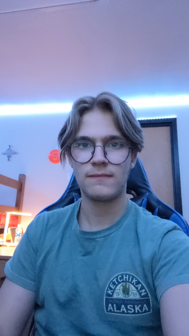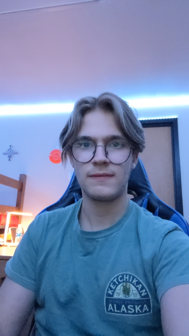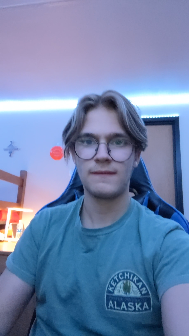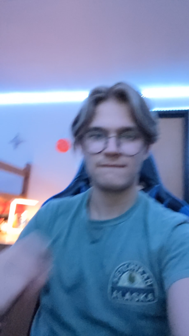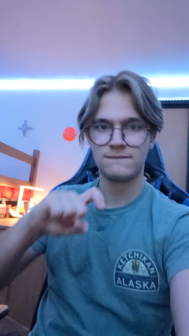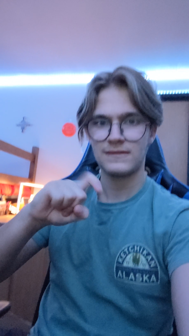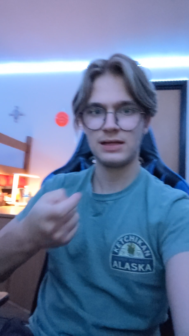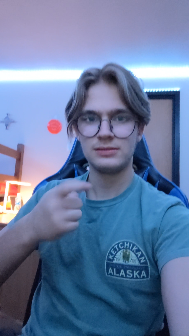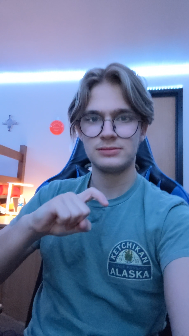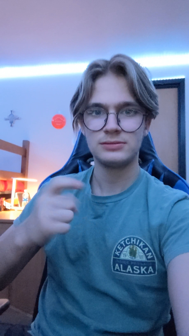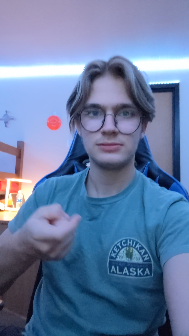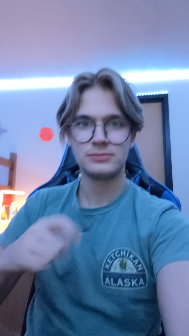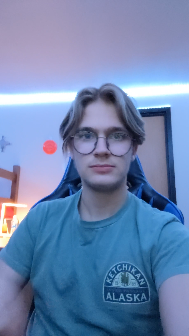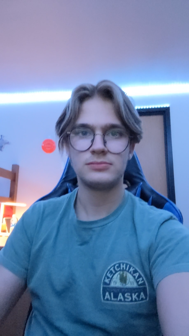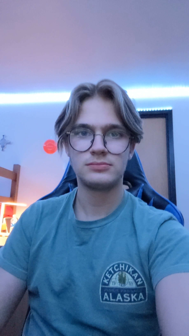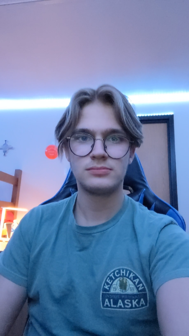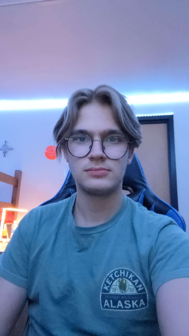friend